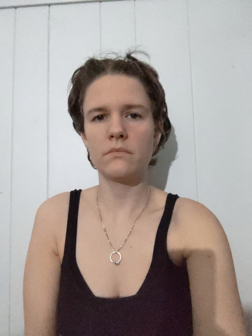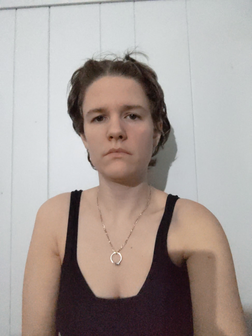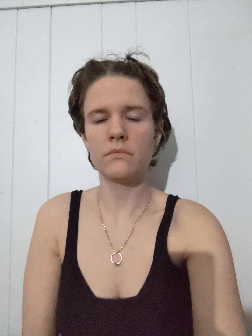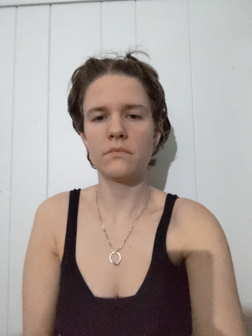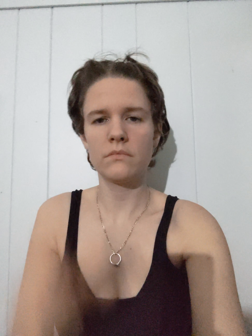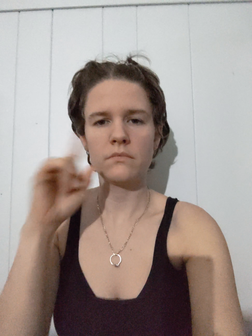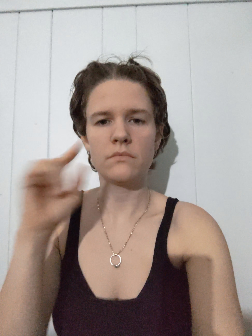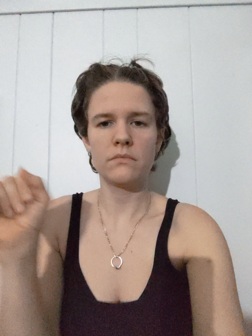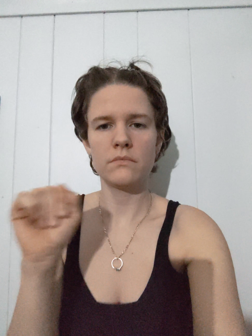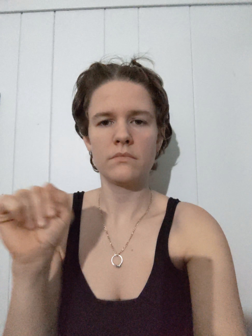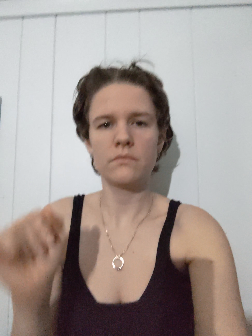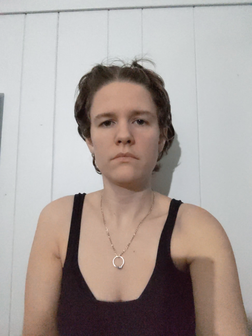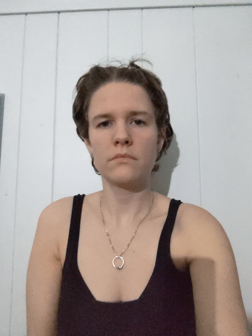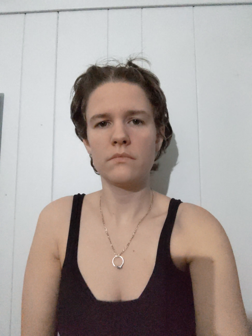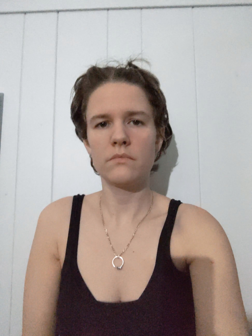loud